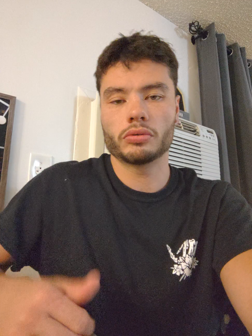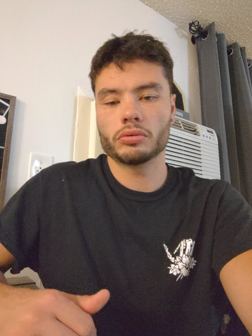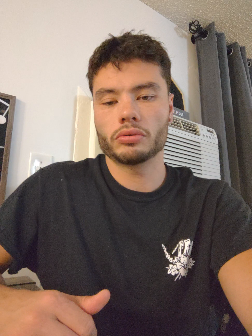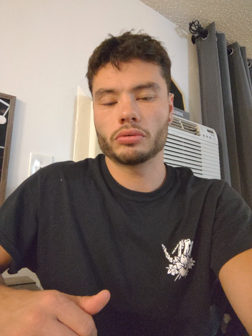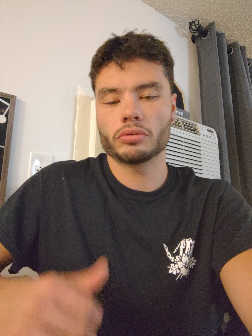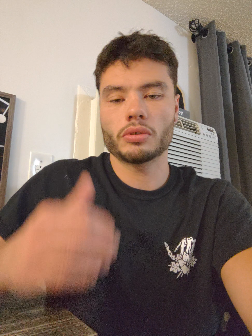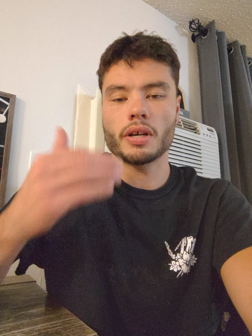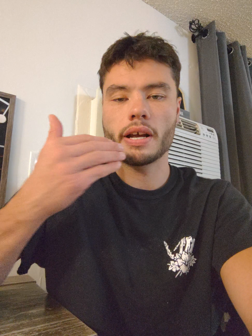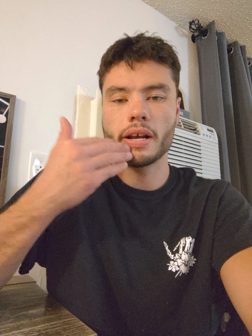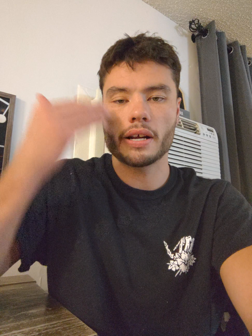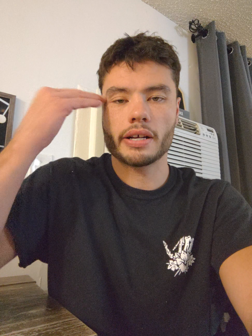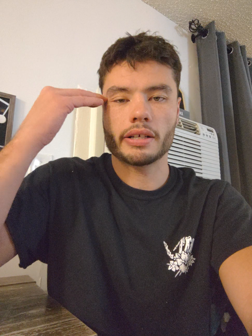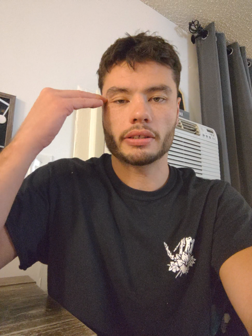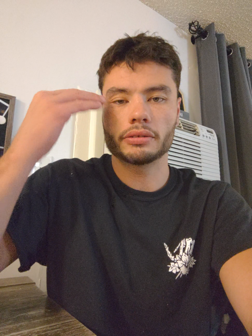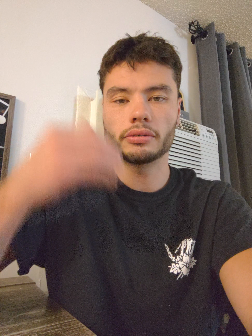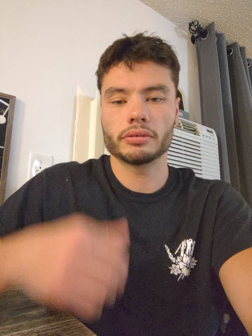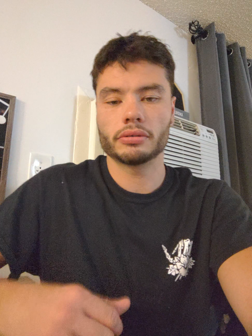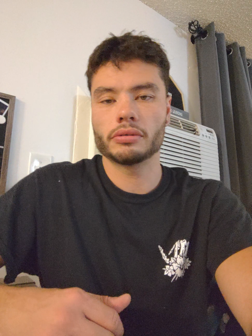head